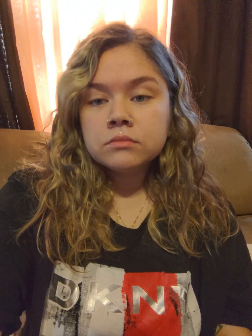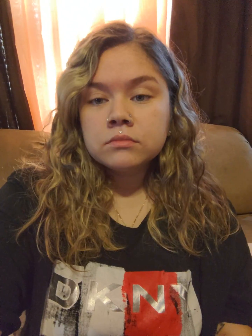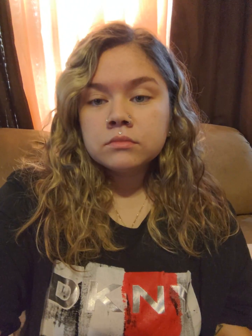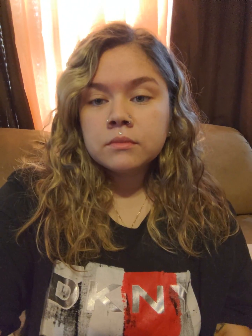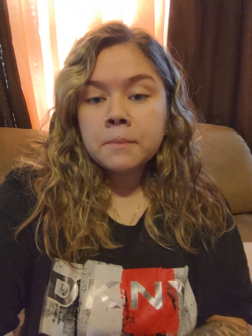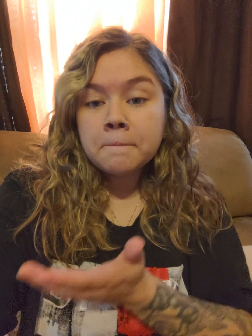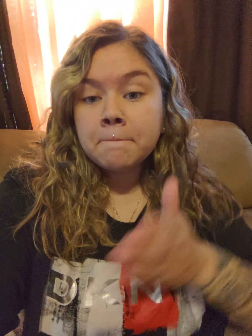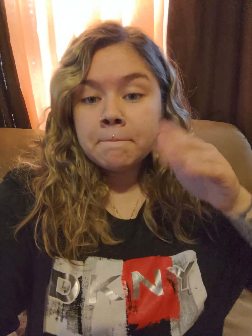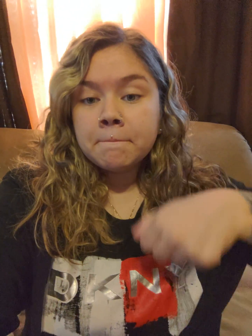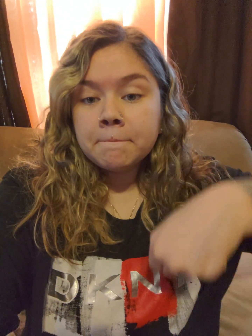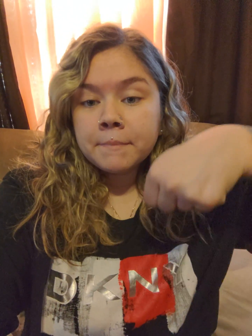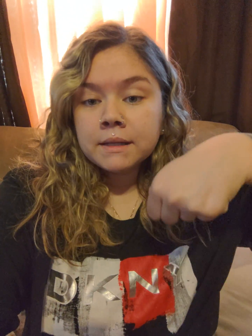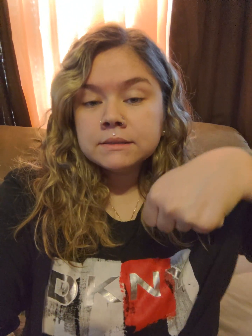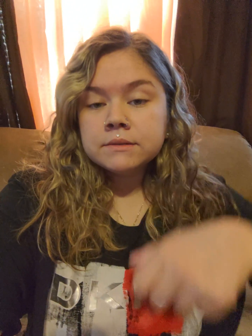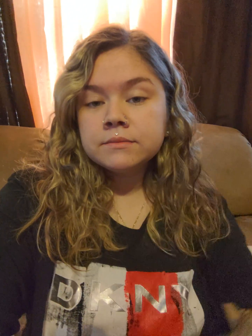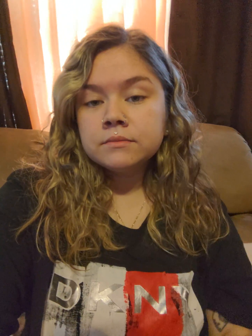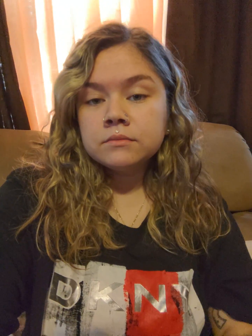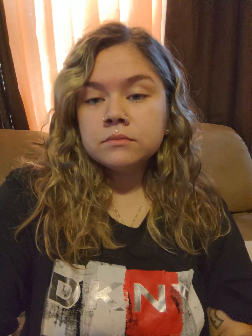basket